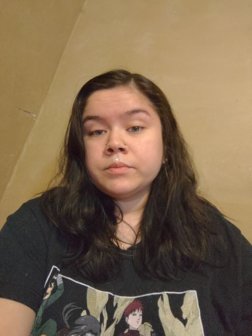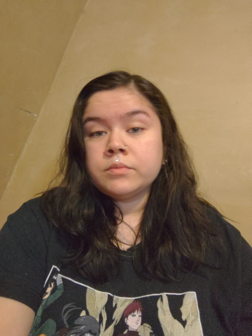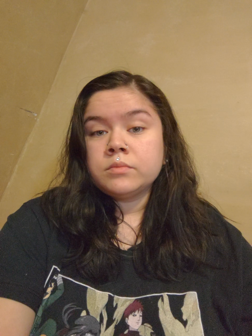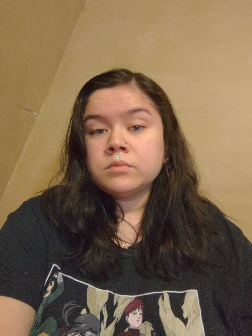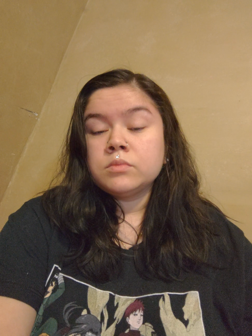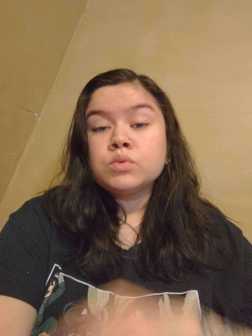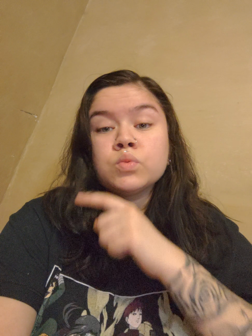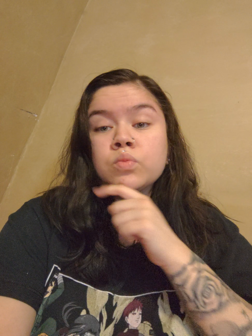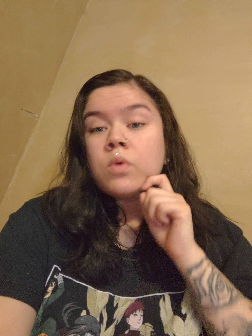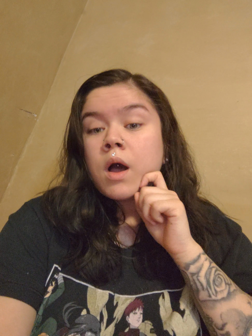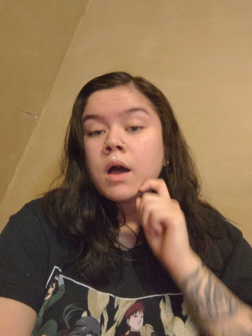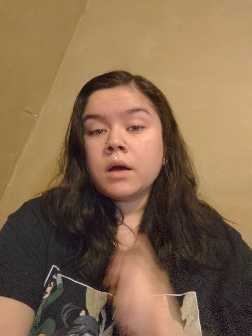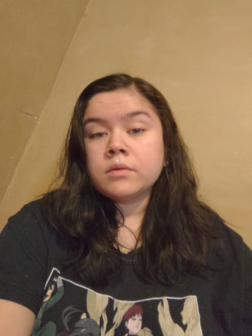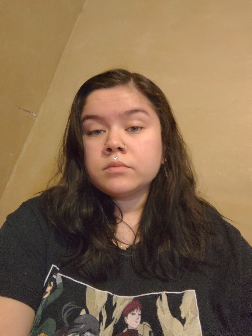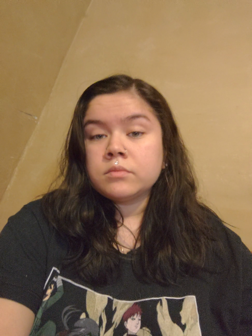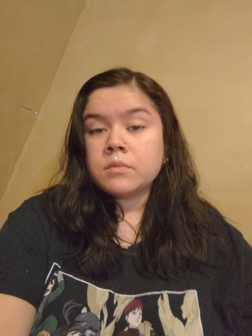dry